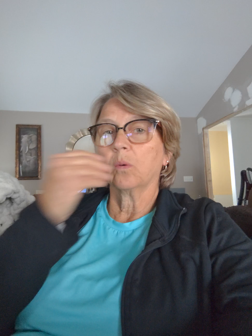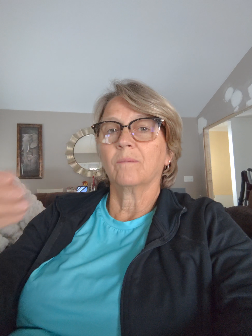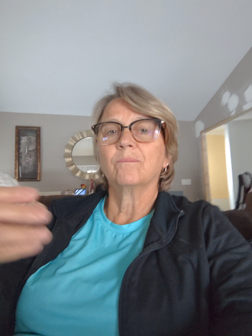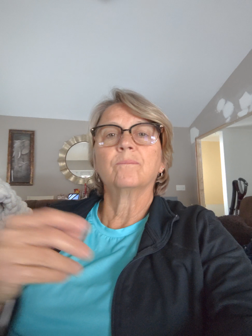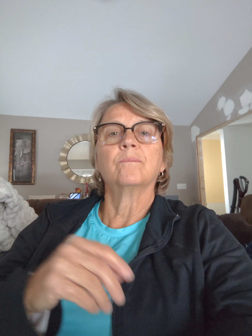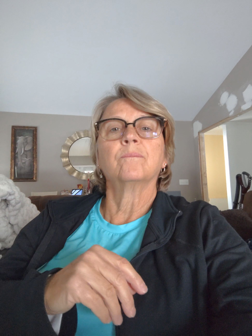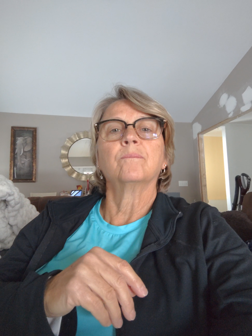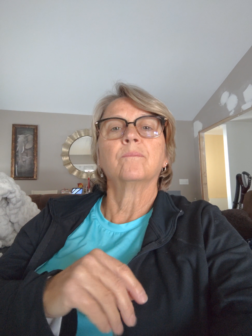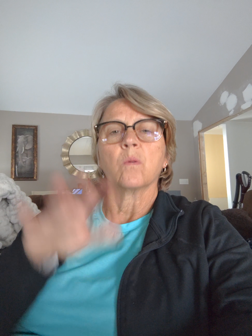wolf